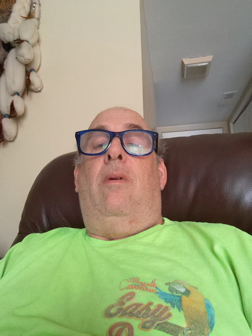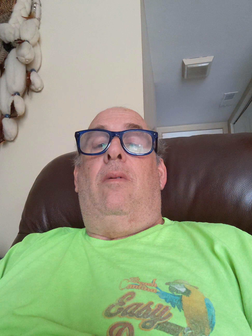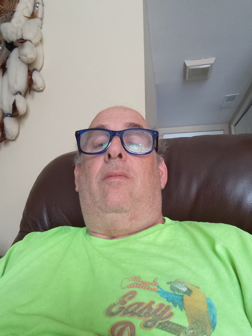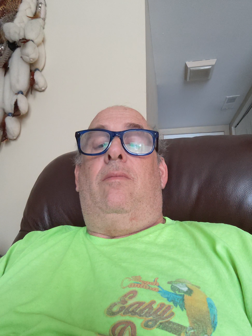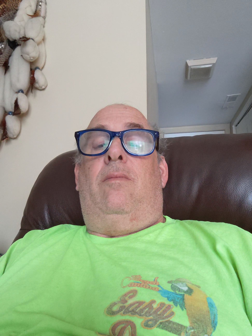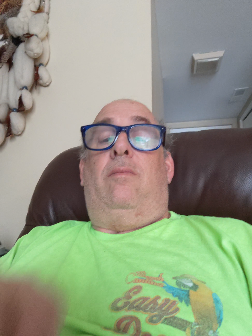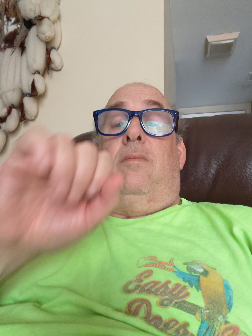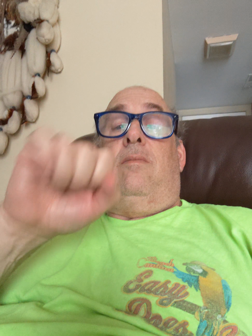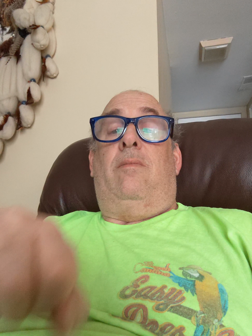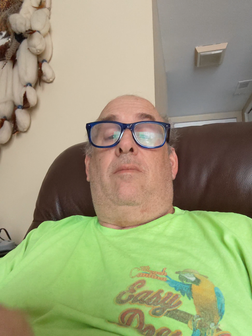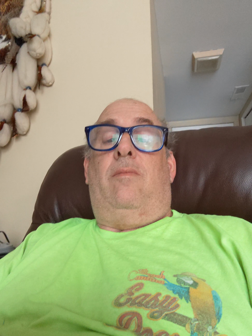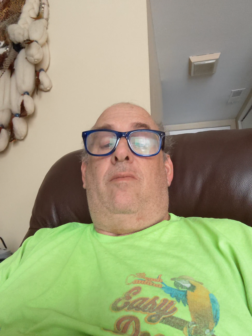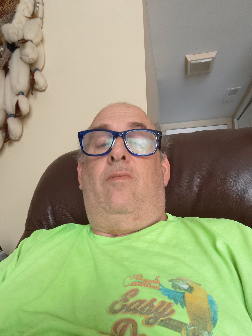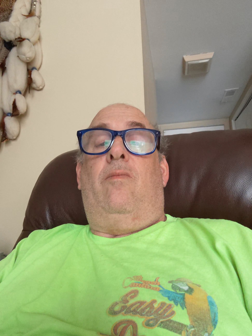can